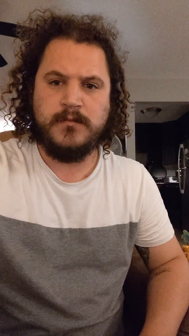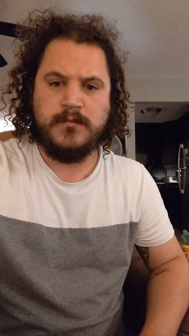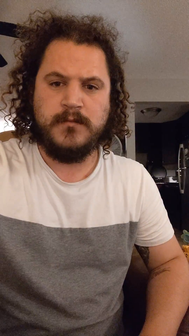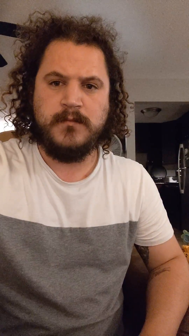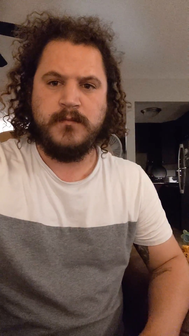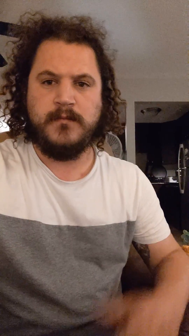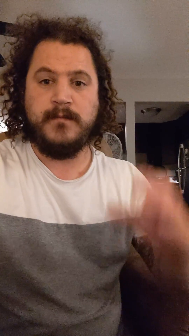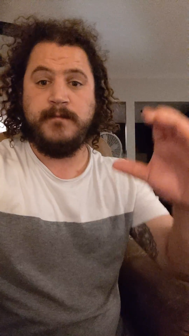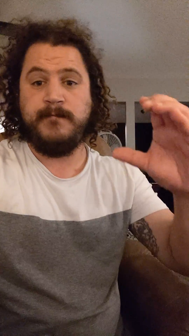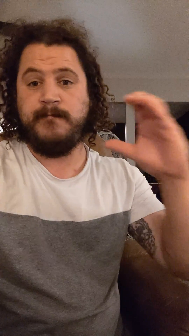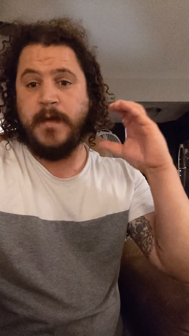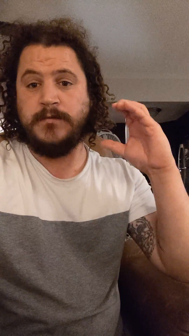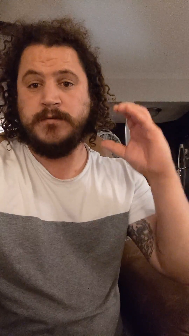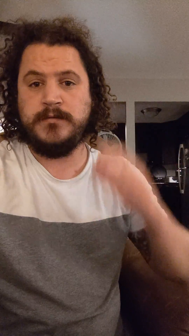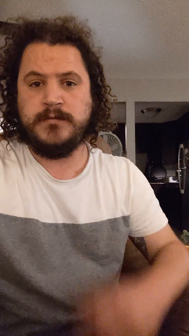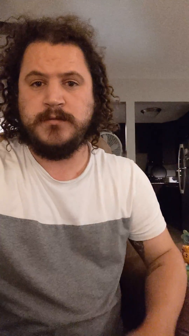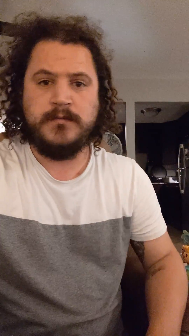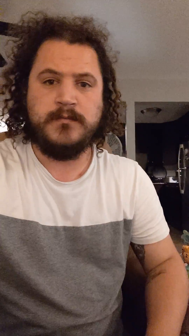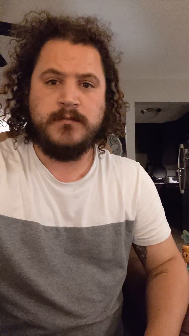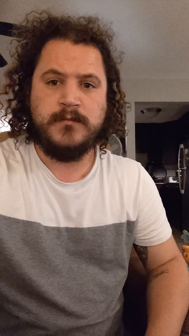bus